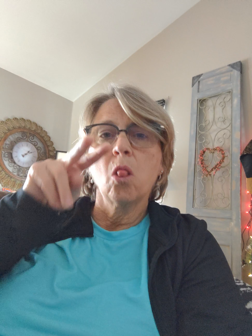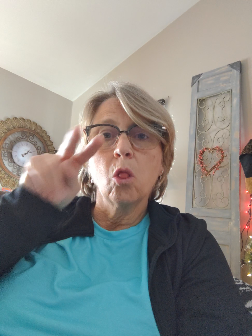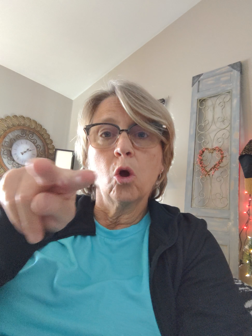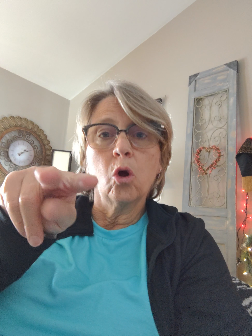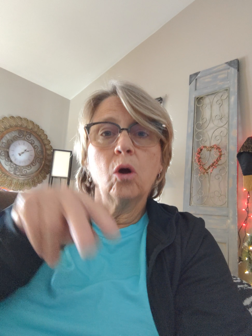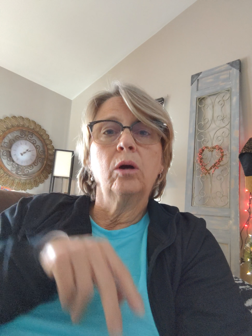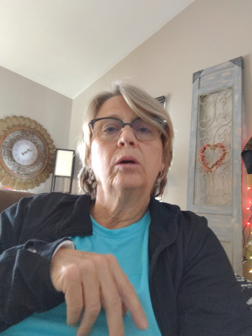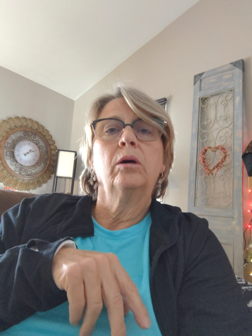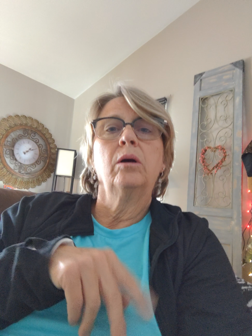look